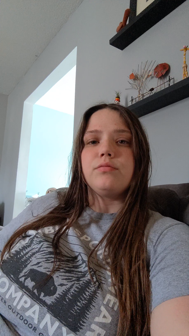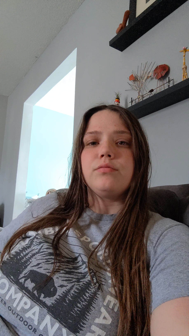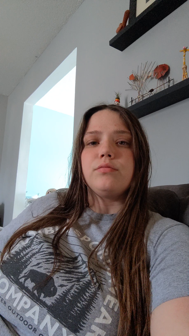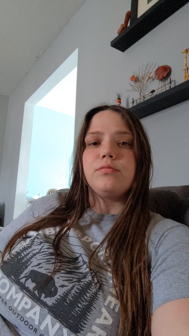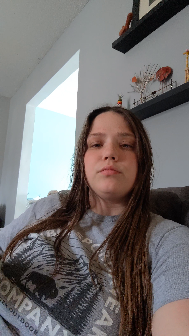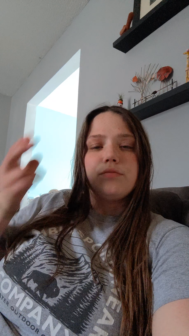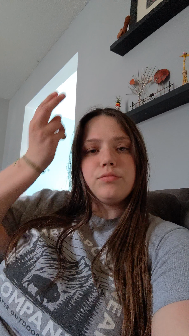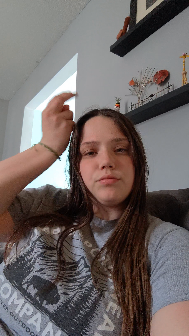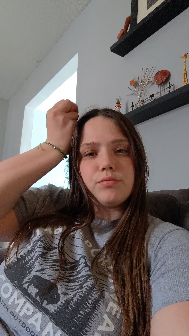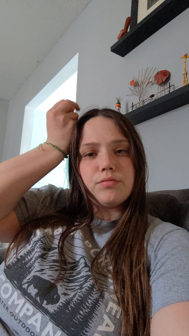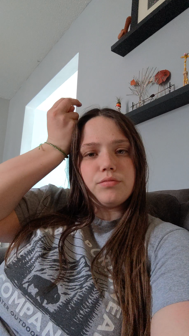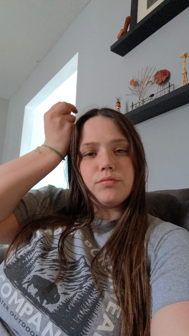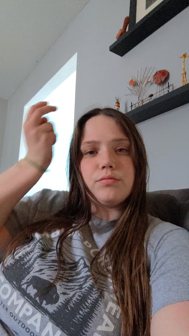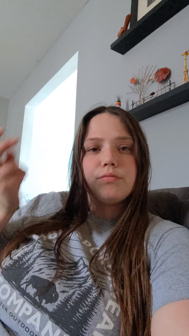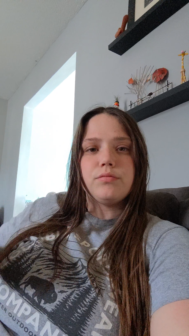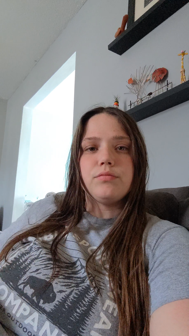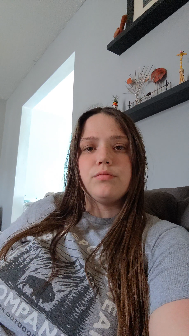rabbit